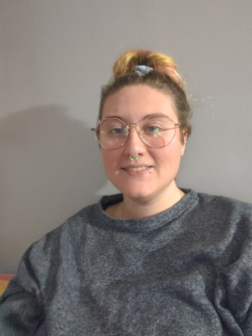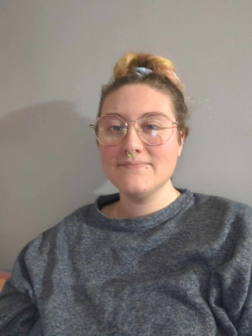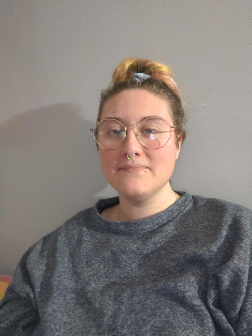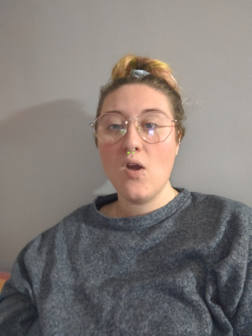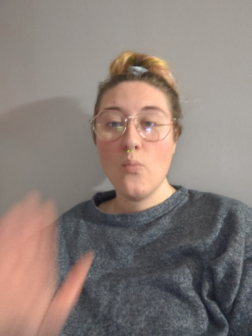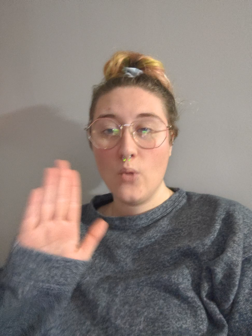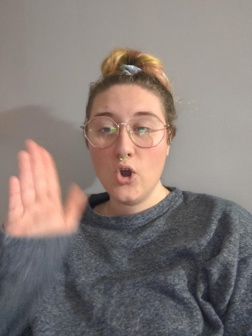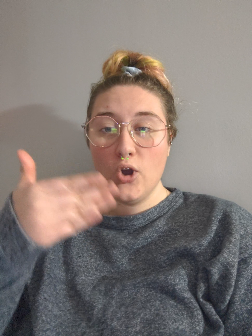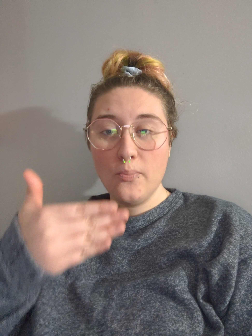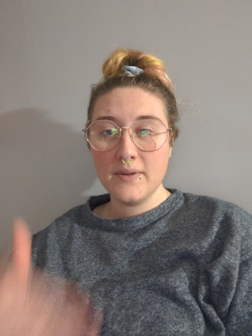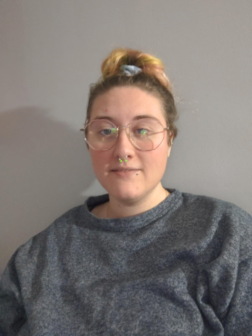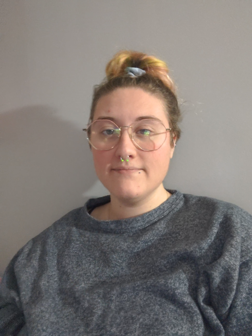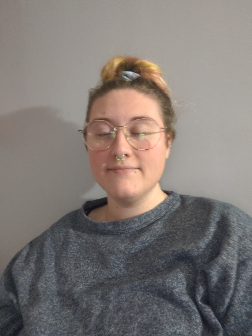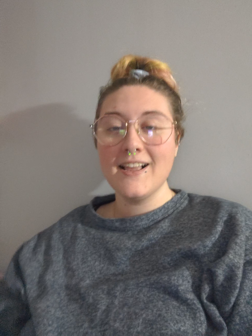room